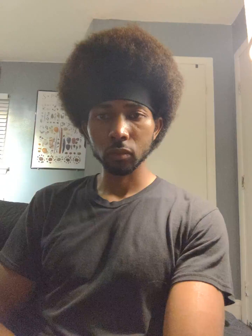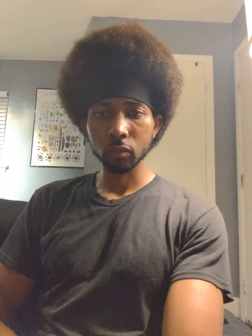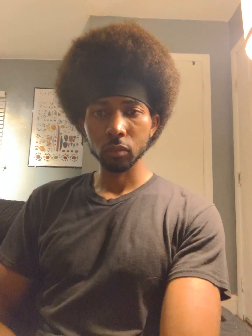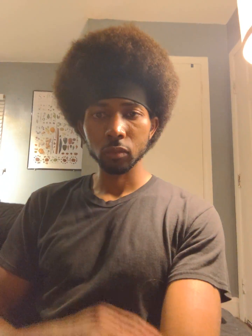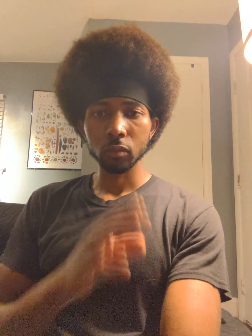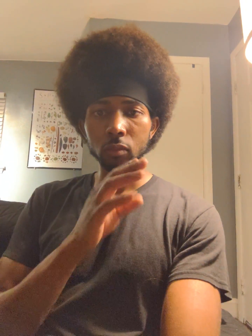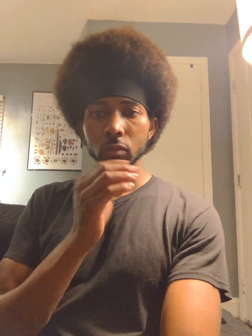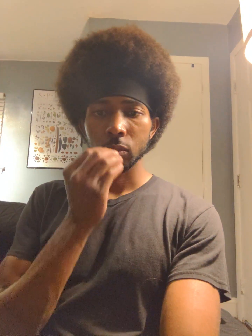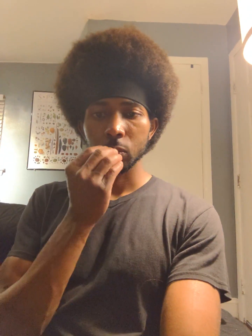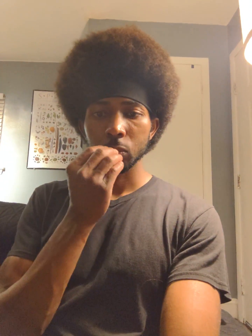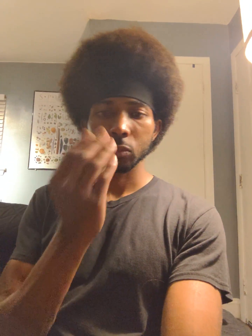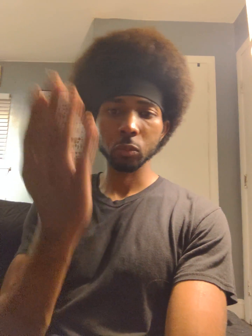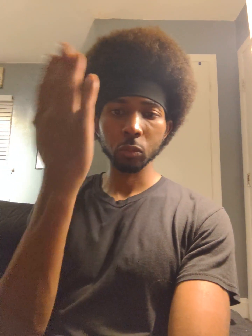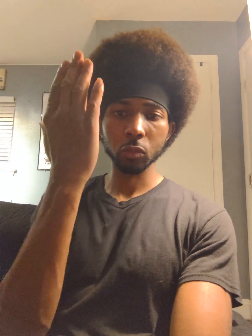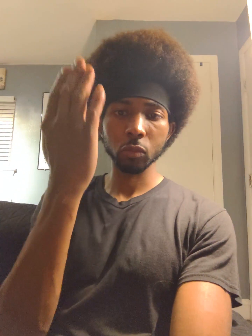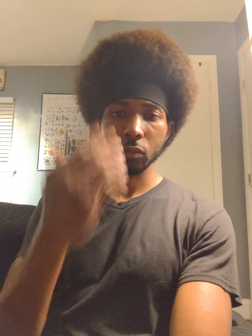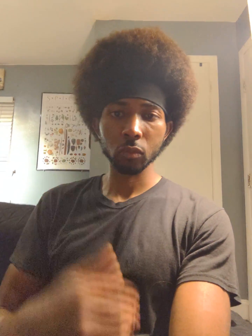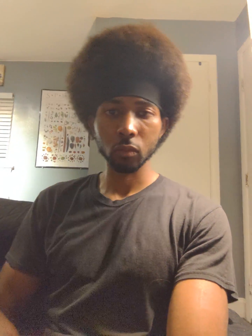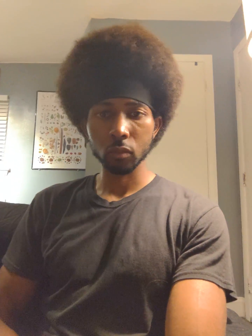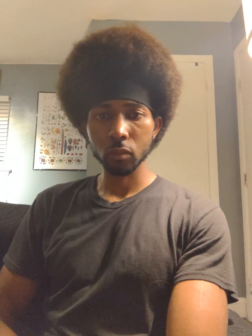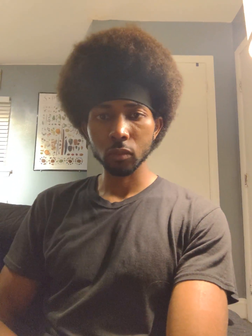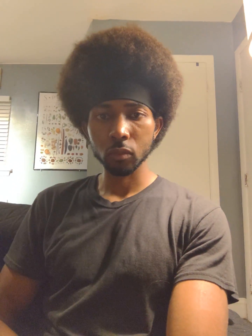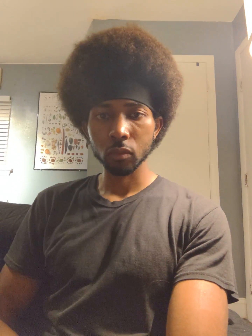breakfast